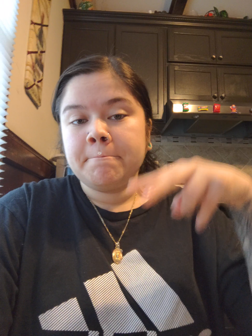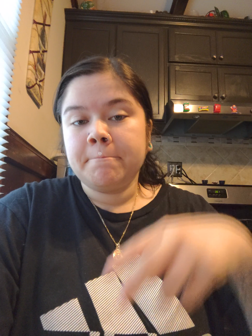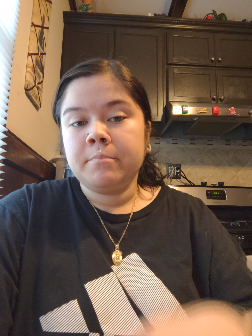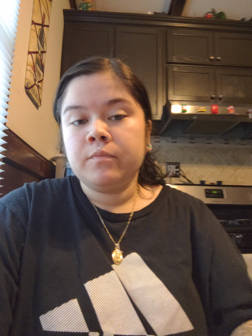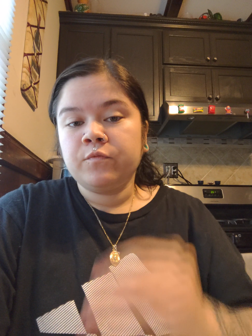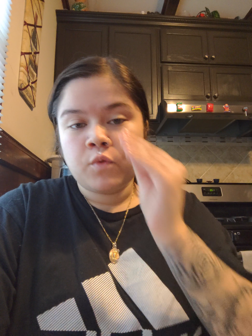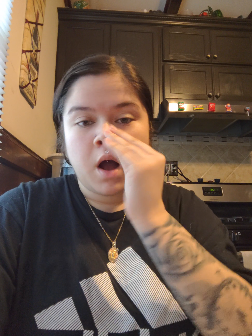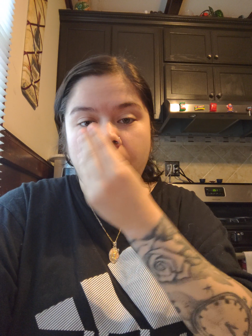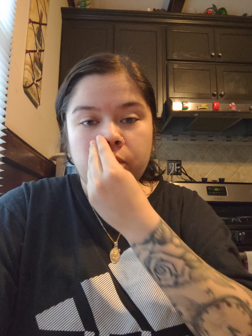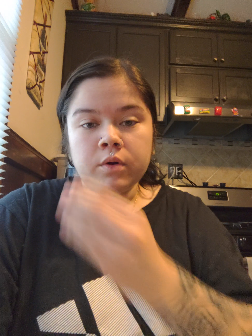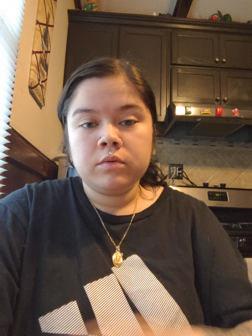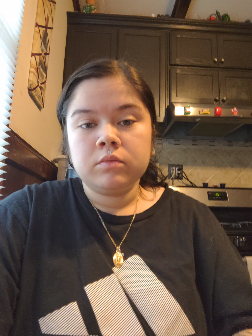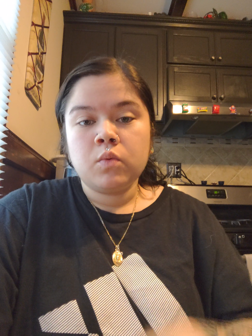flower